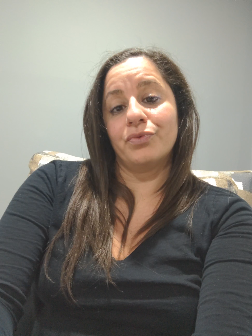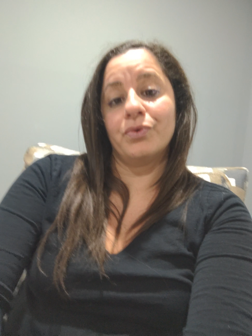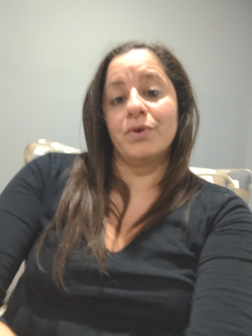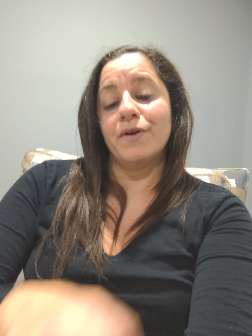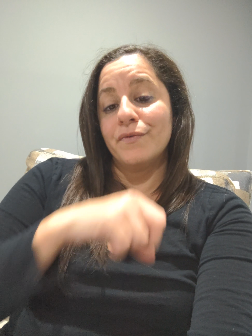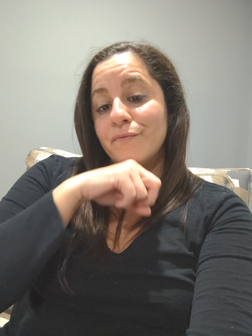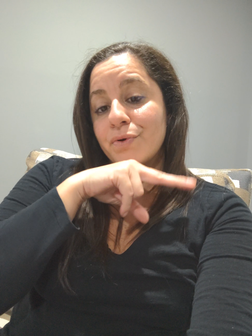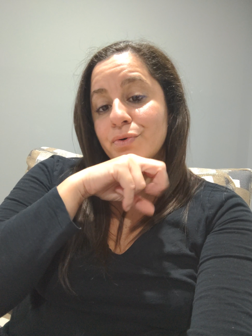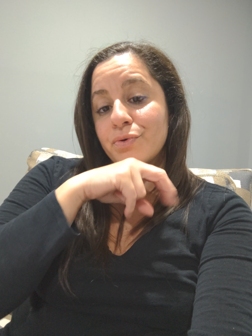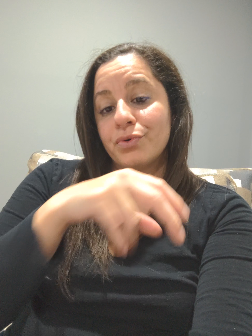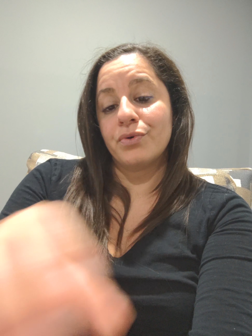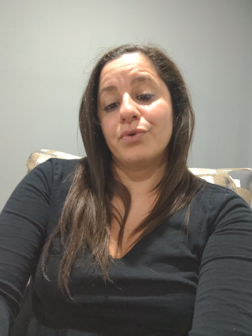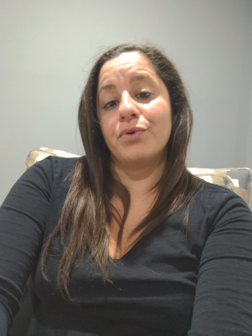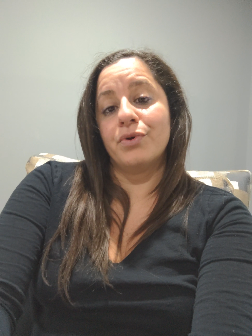frog